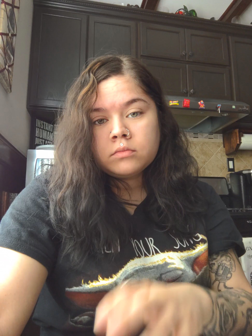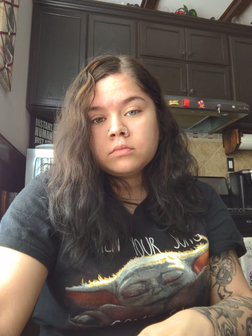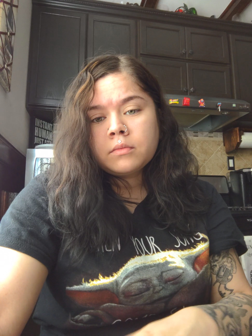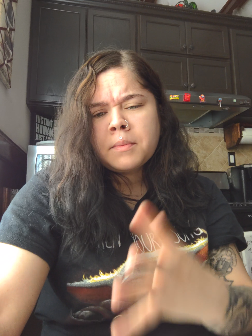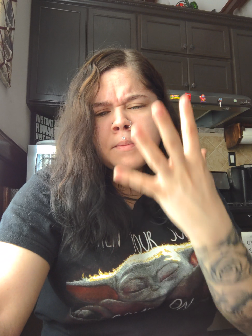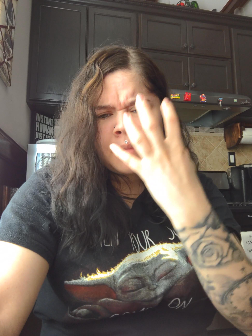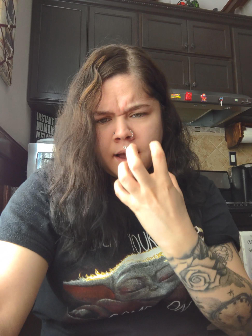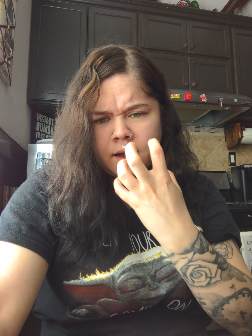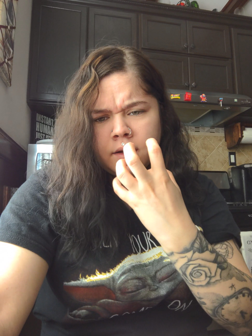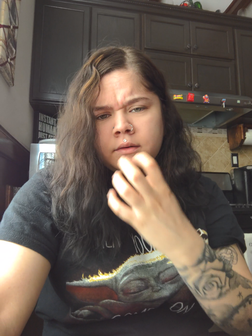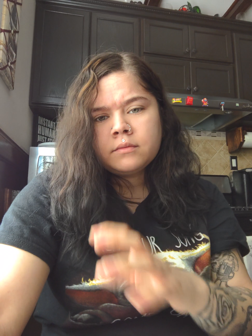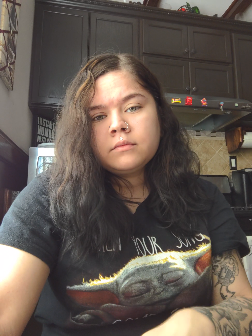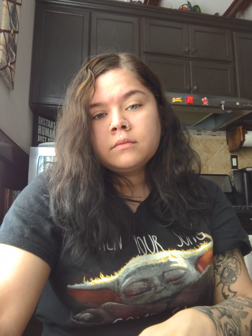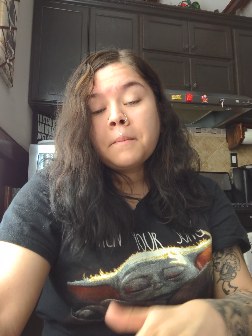mad